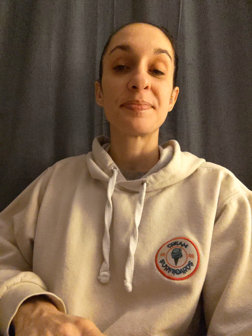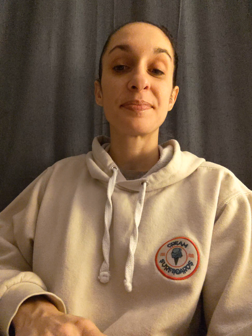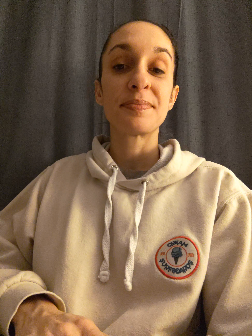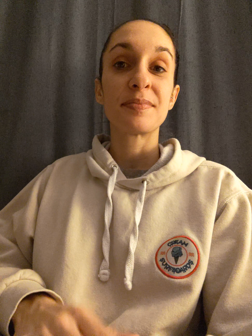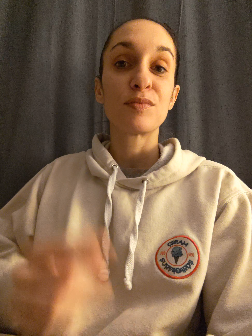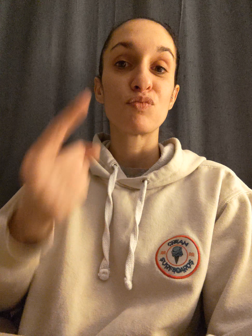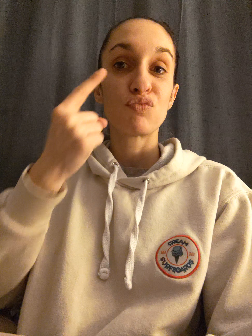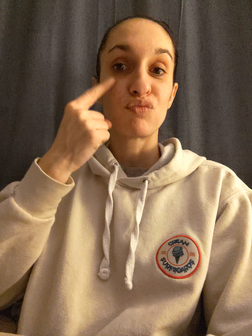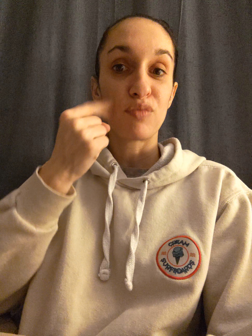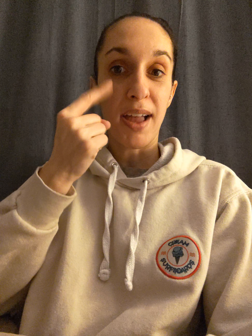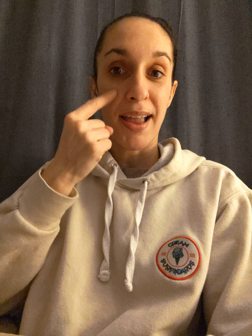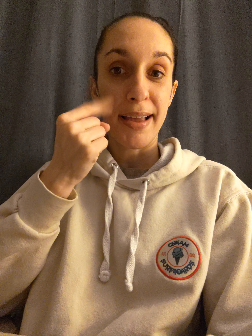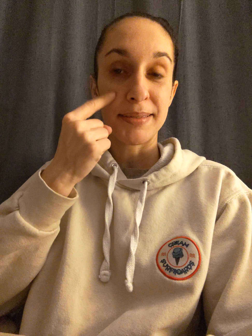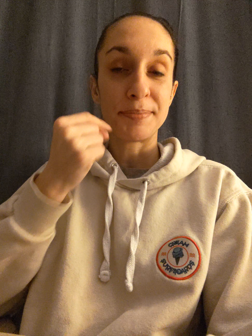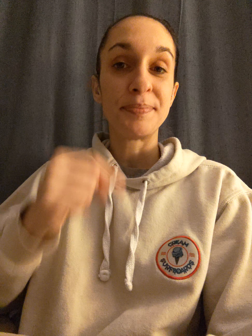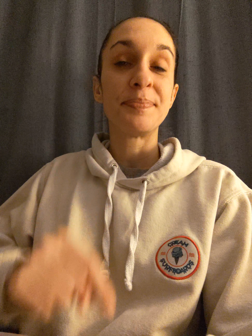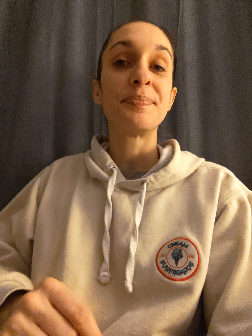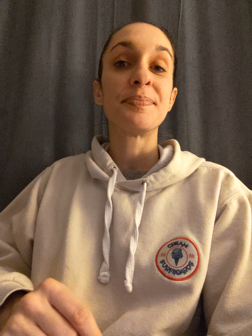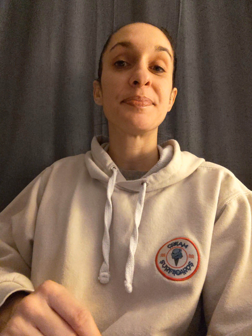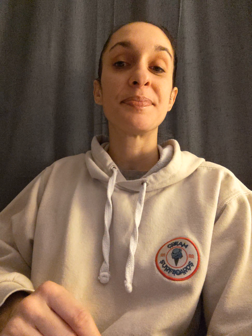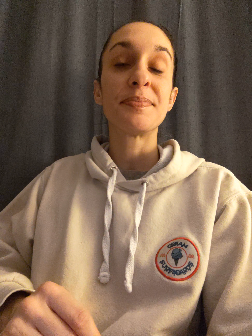cry